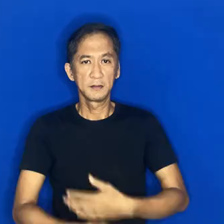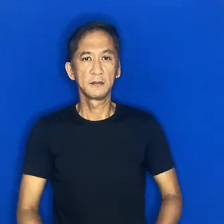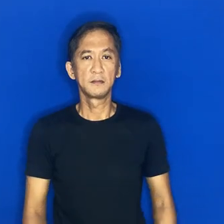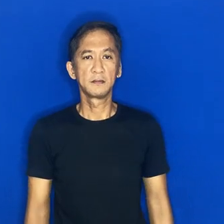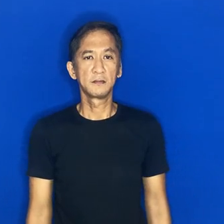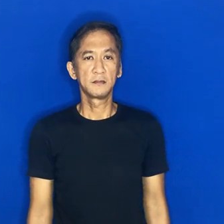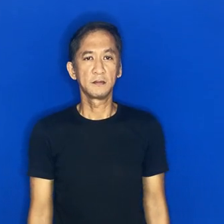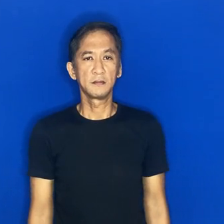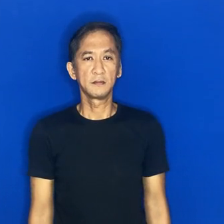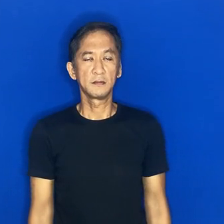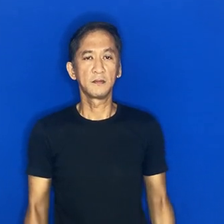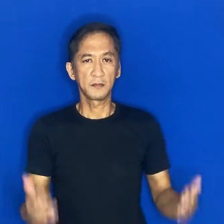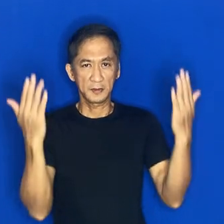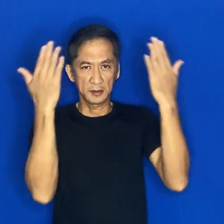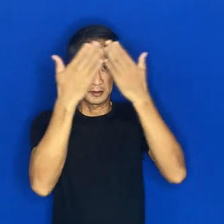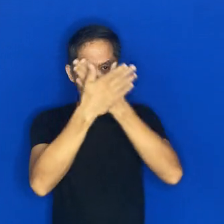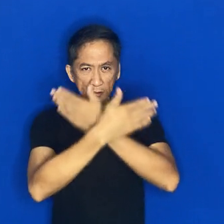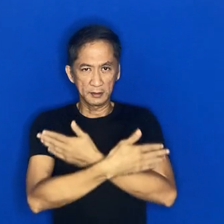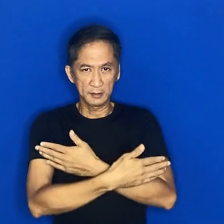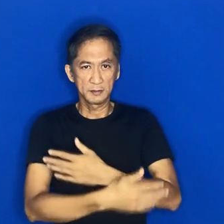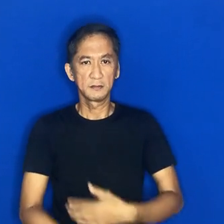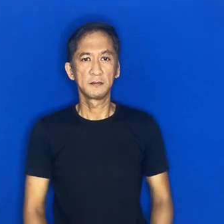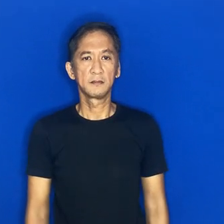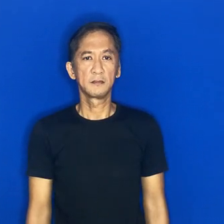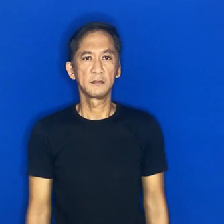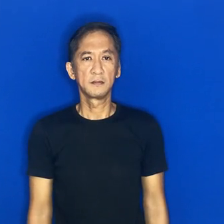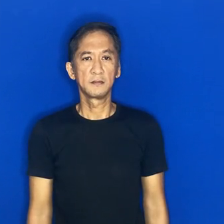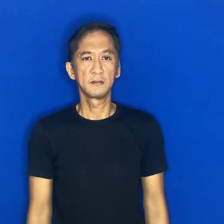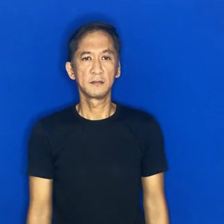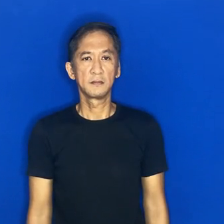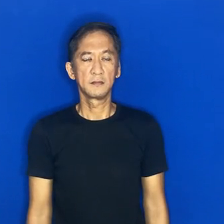dark